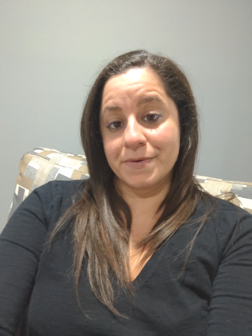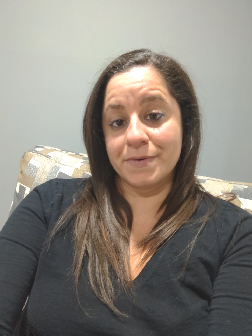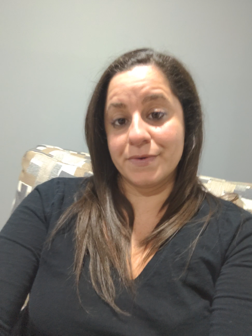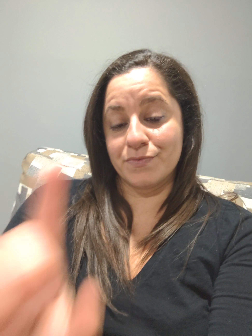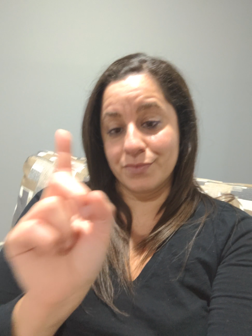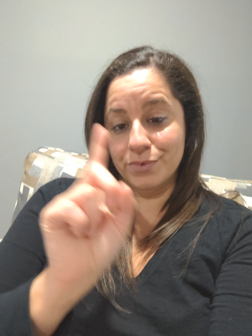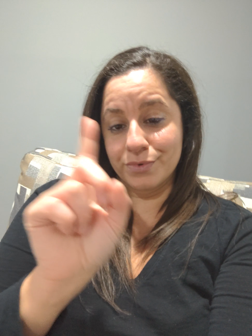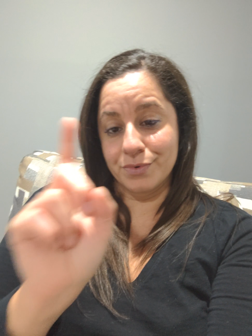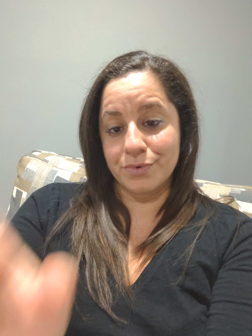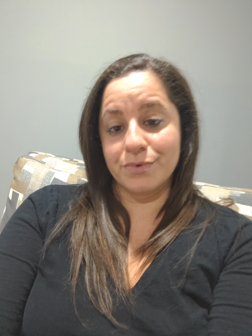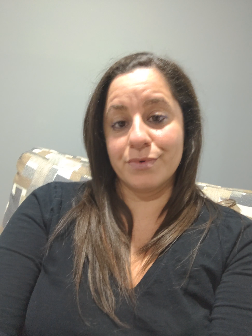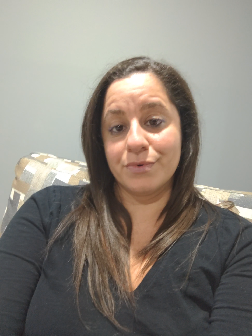where